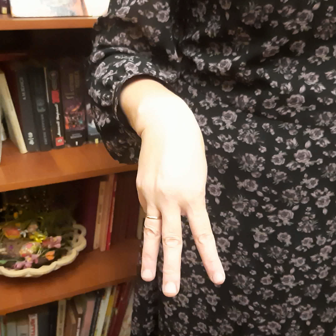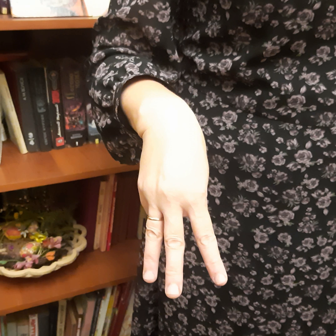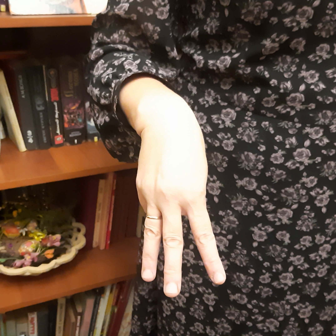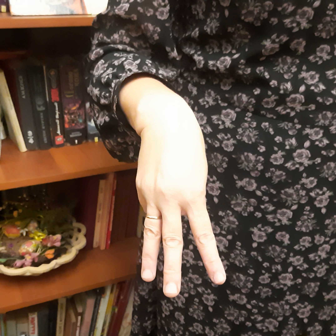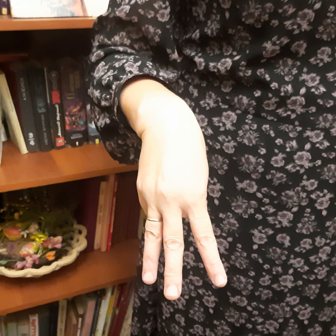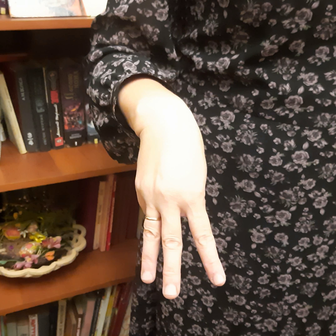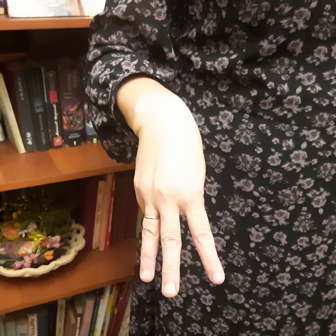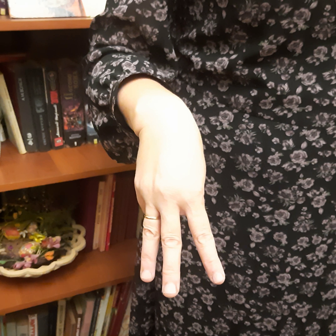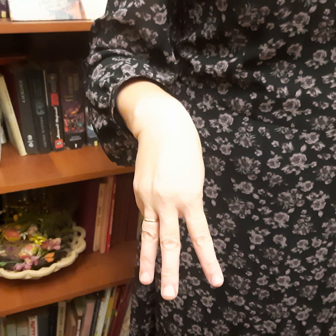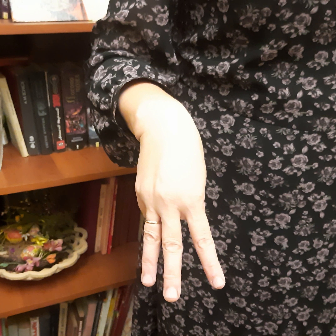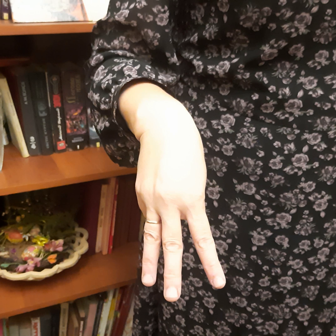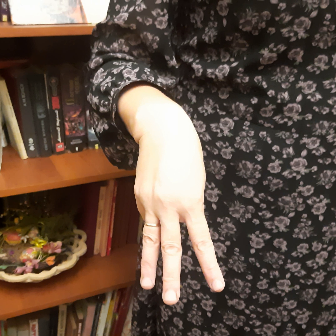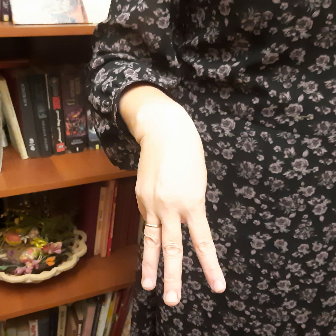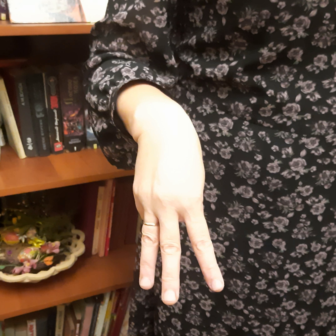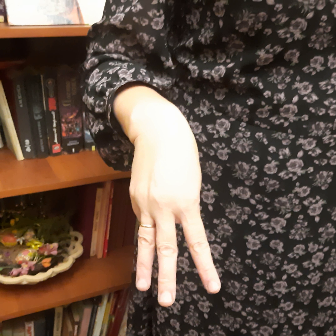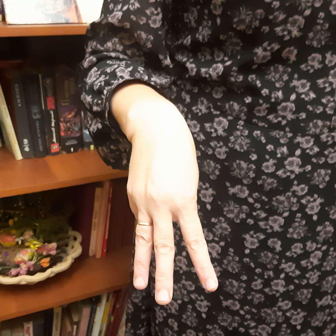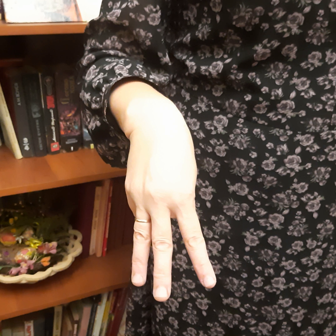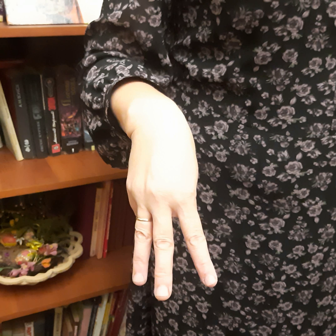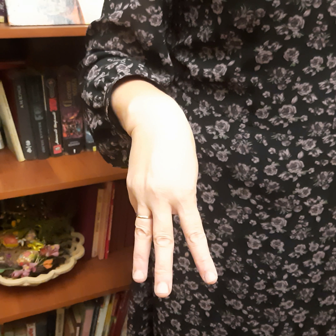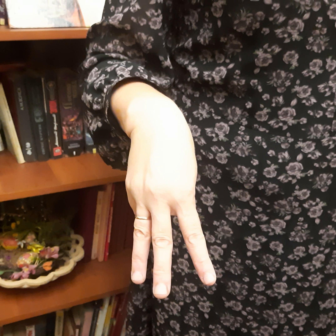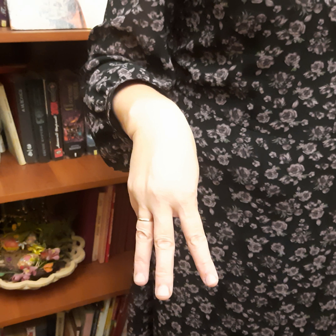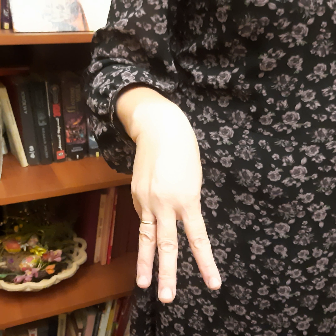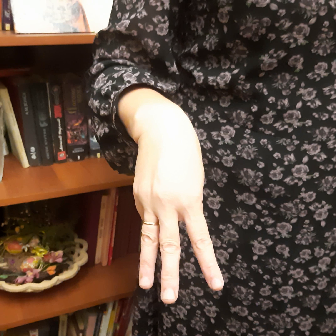М